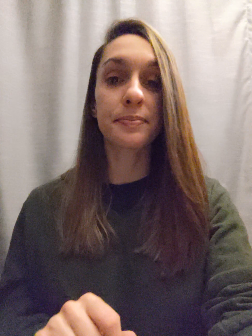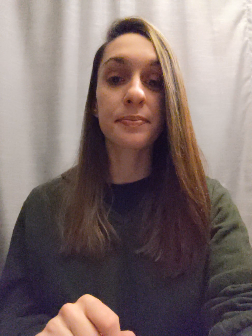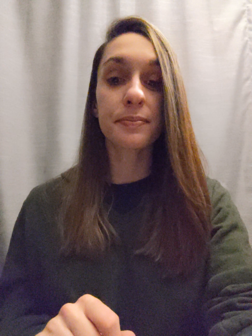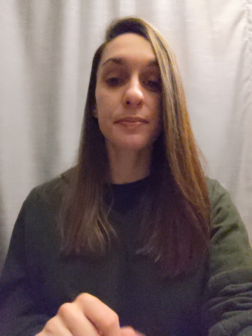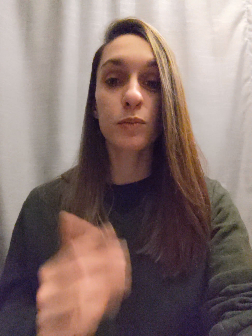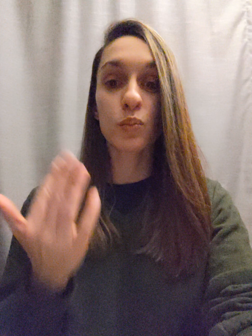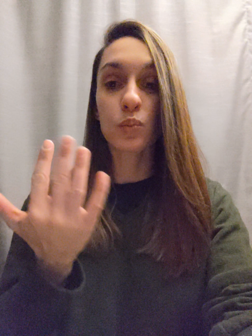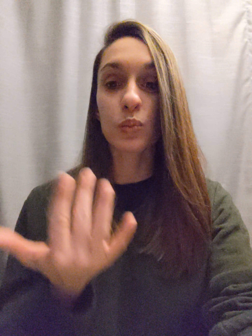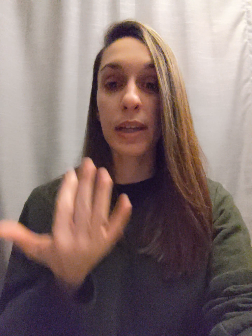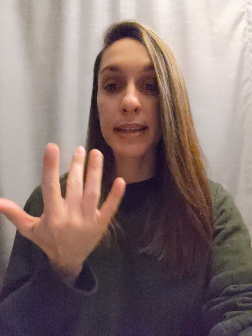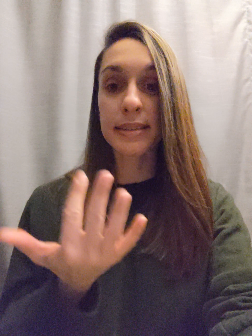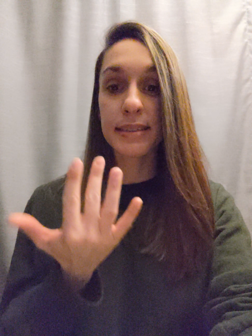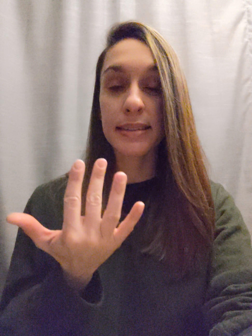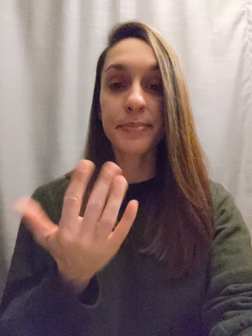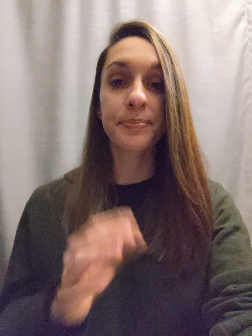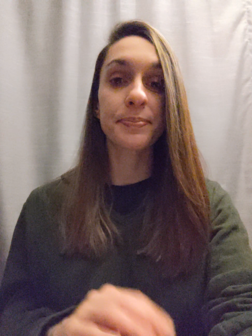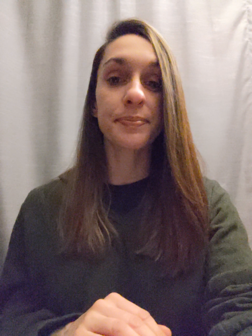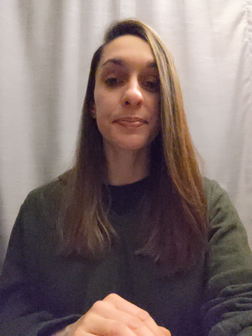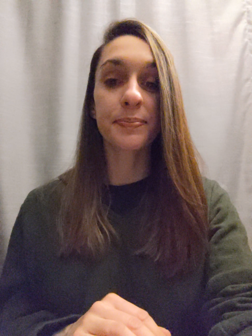wait